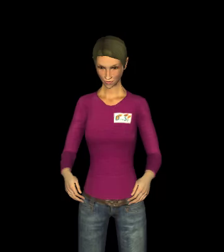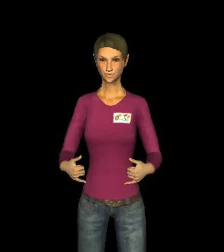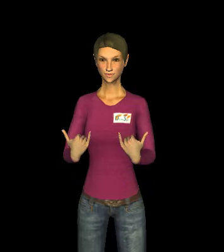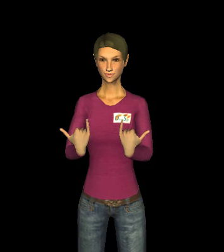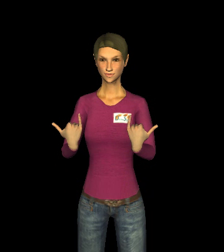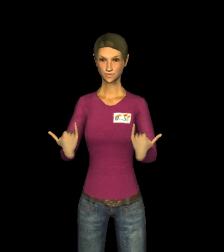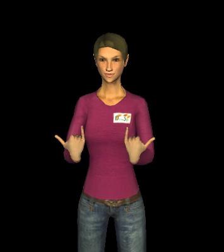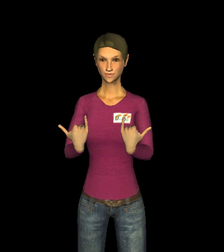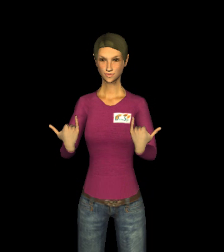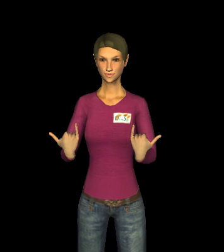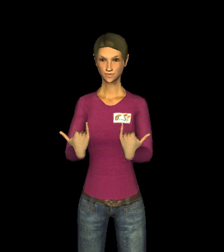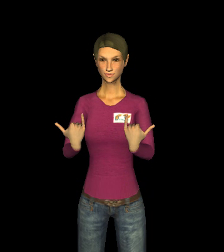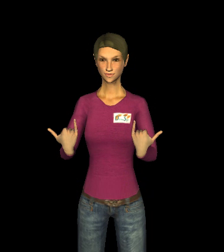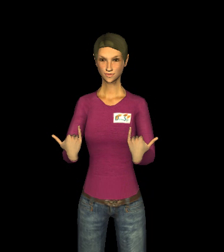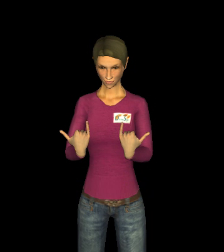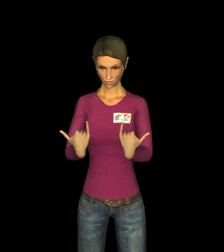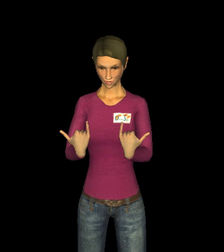لعبة